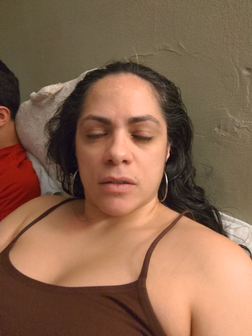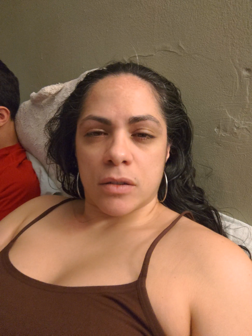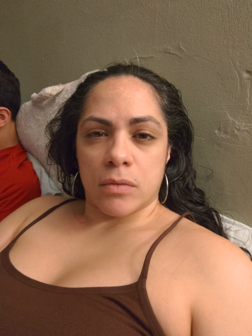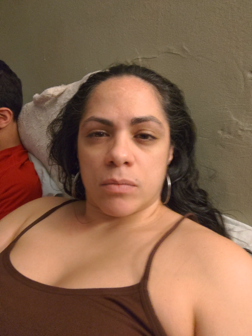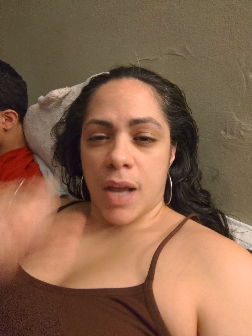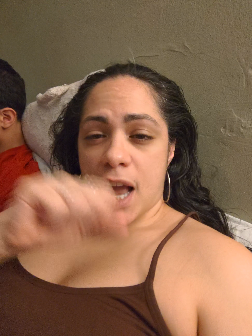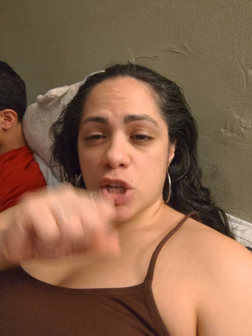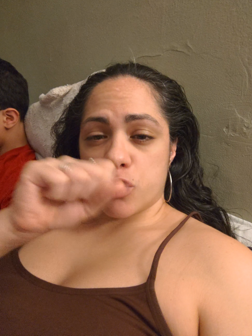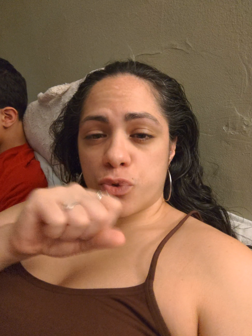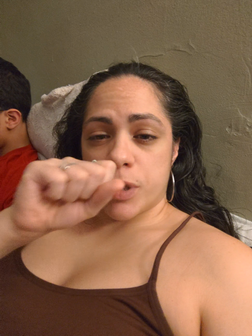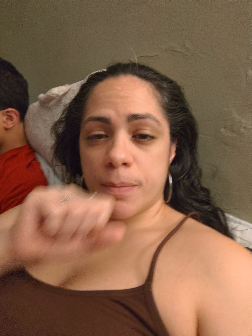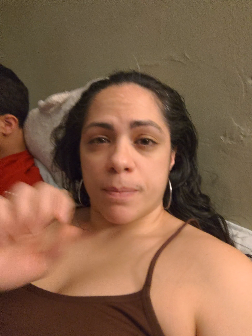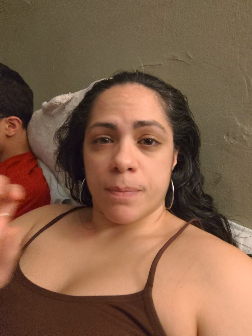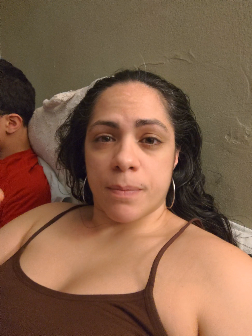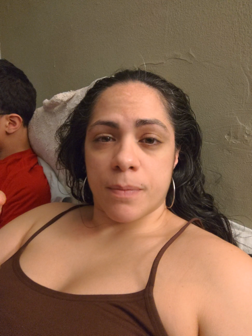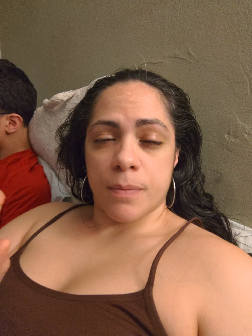ice cream